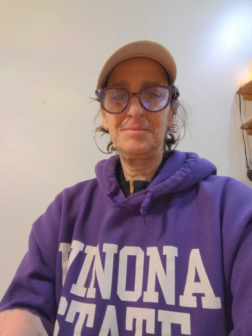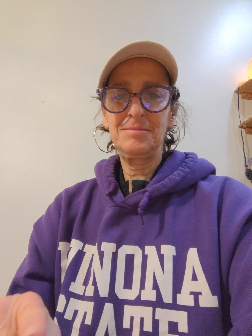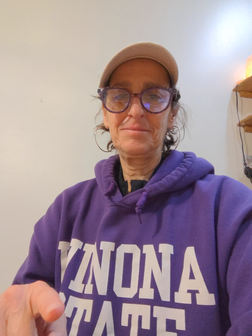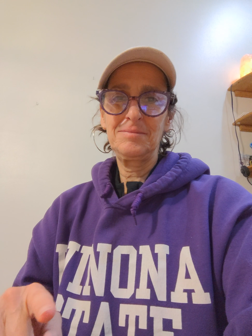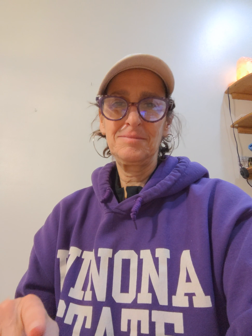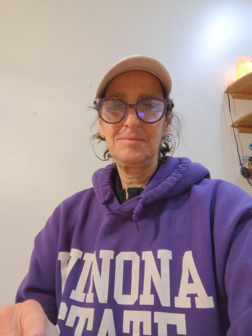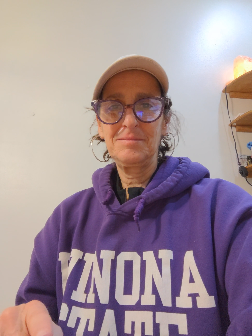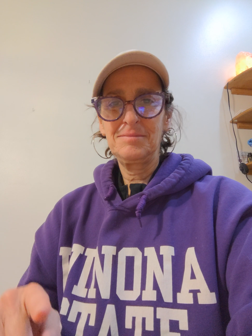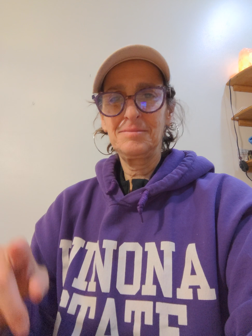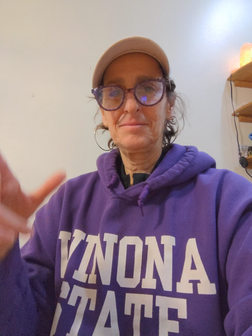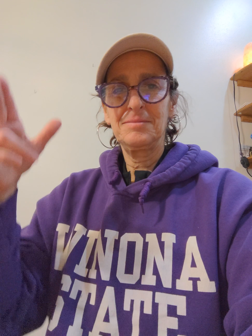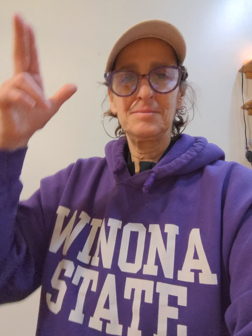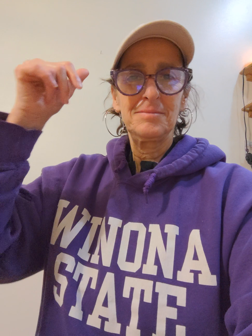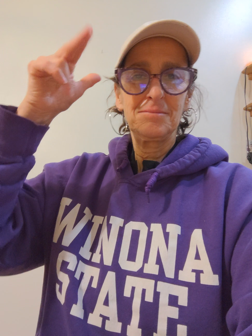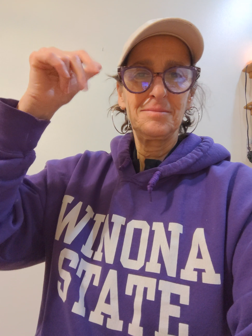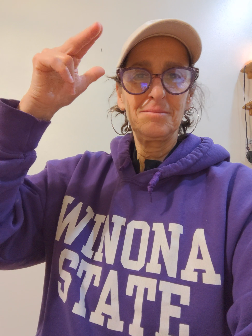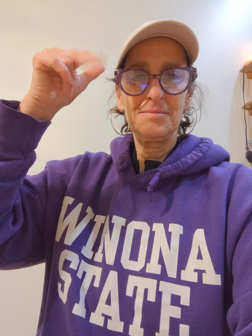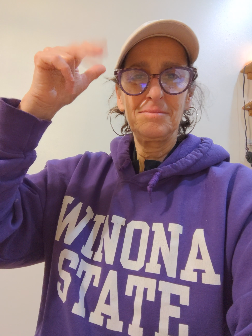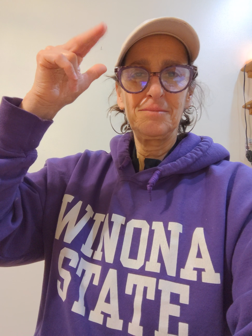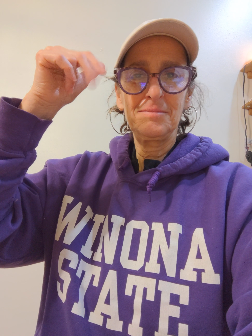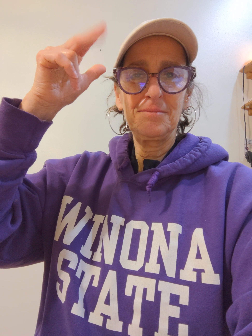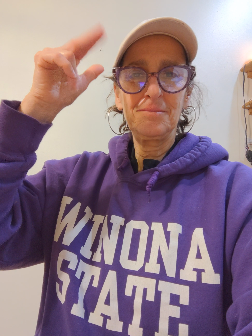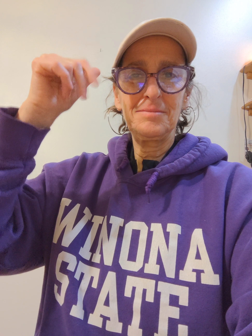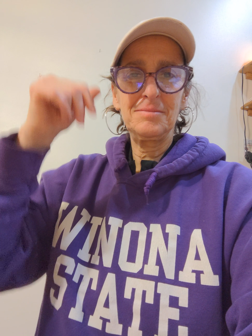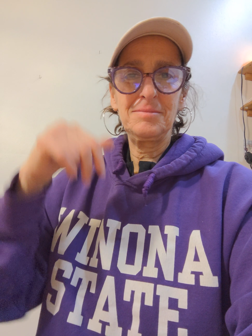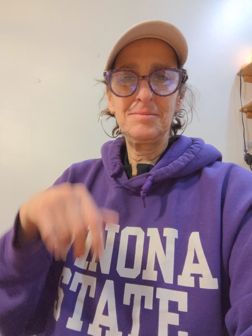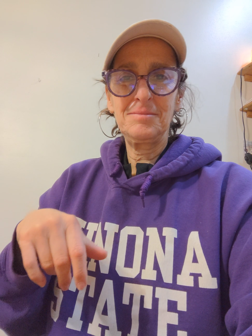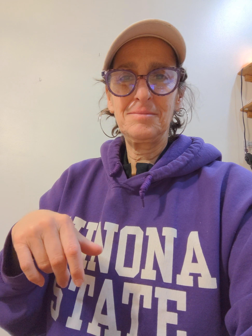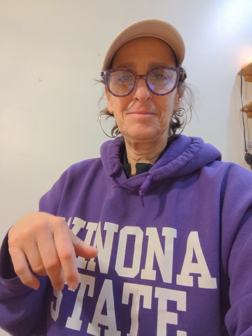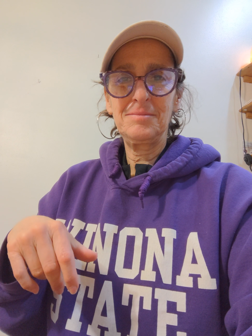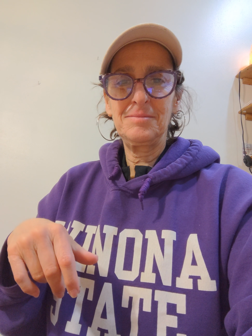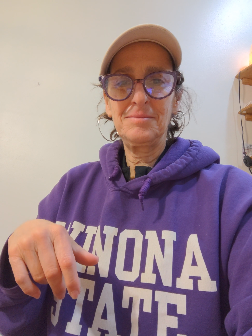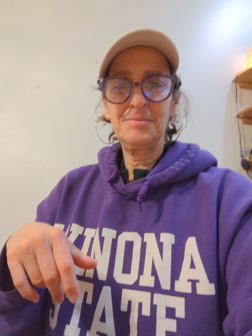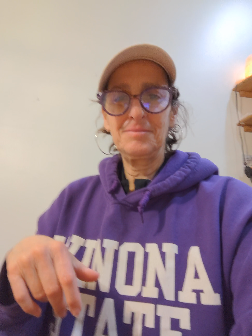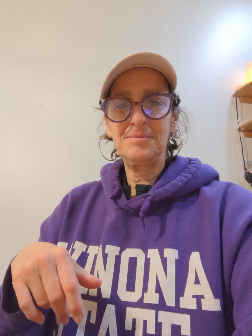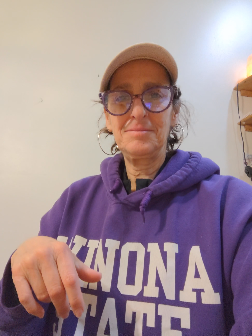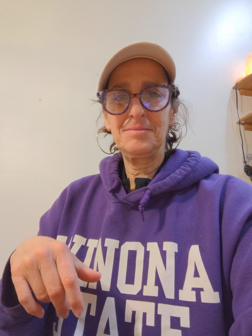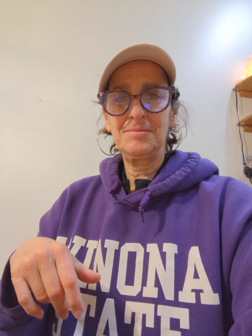horse